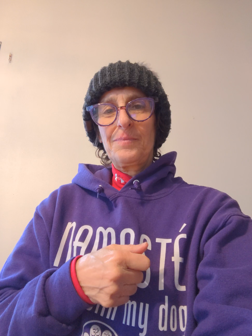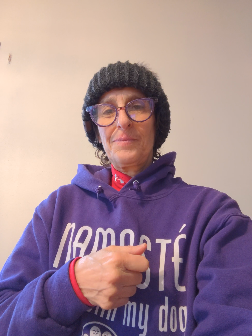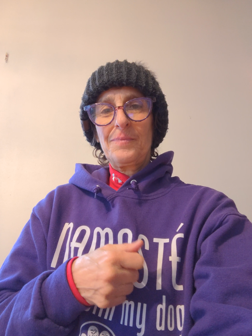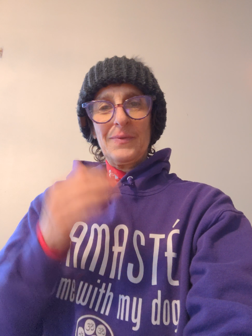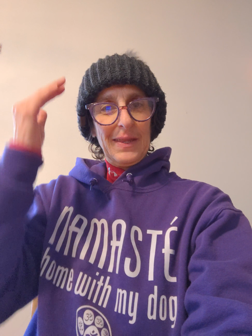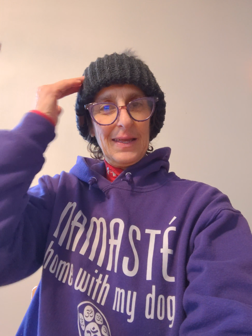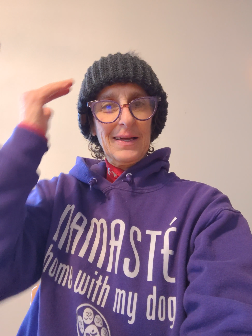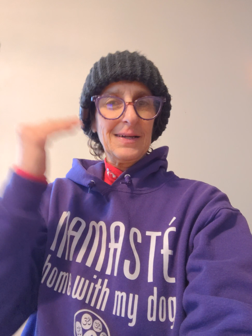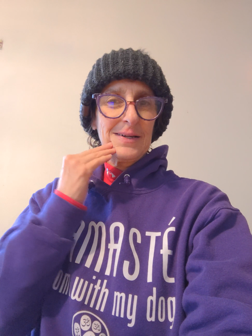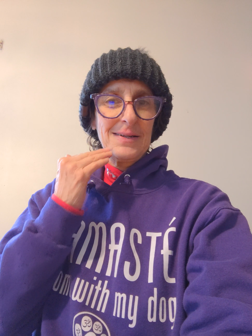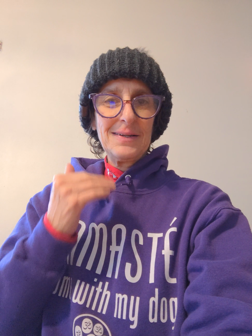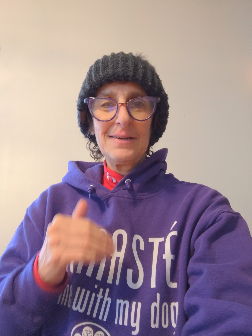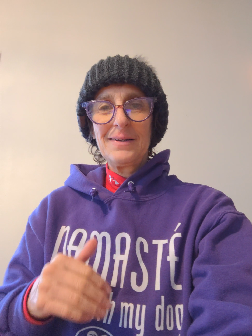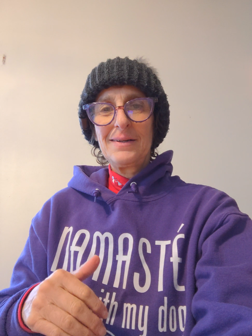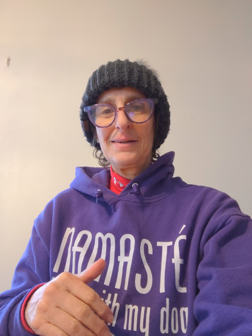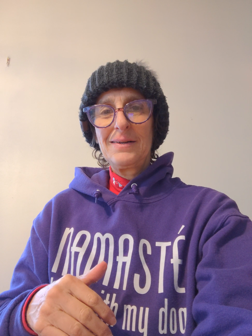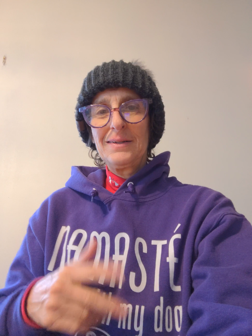head